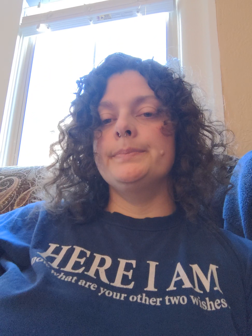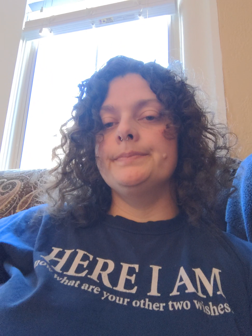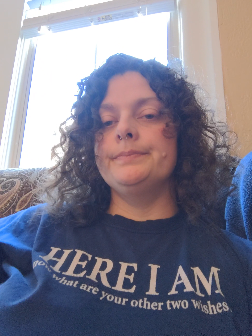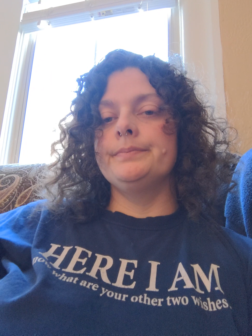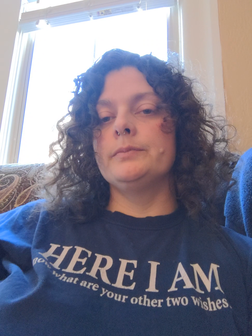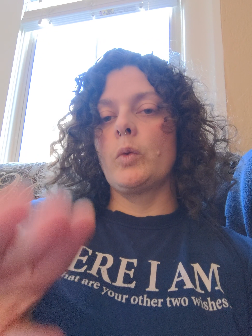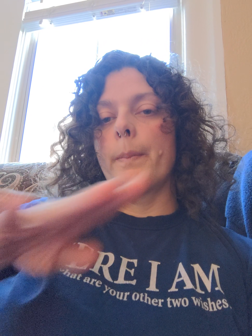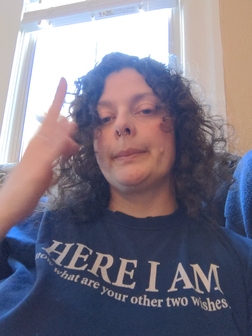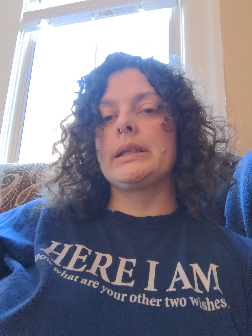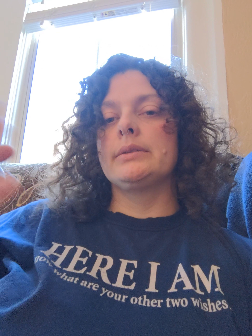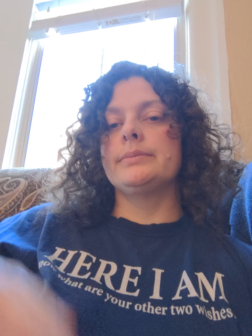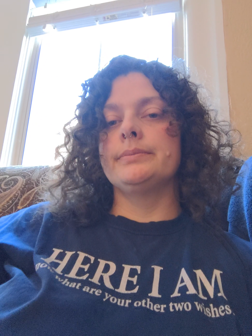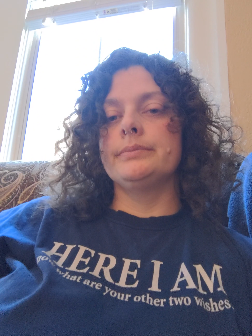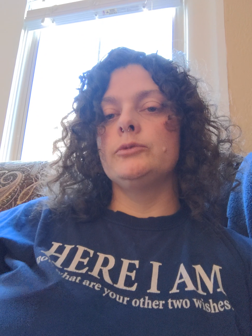open